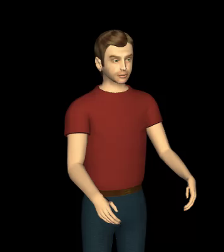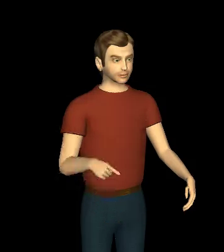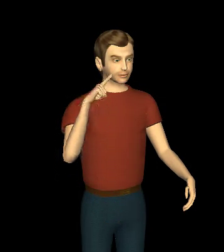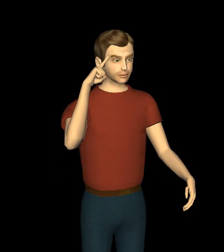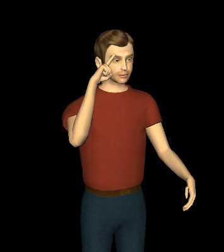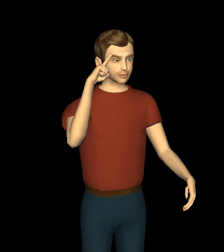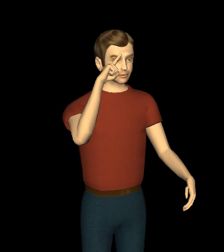لماذا